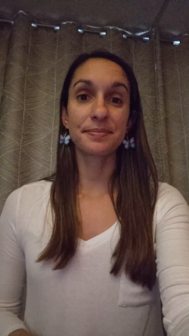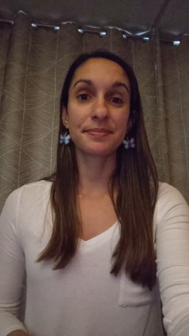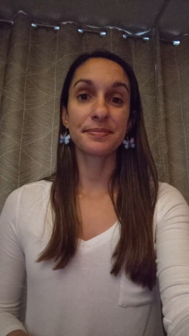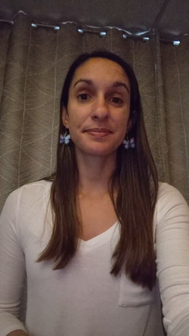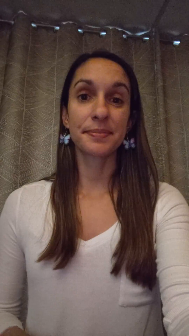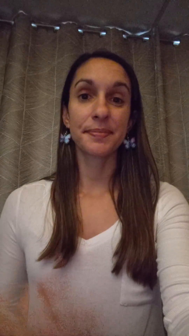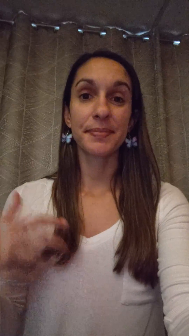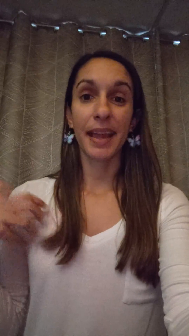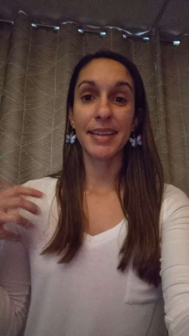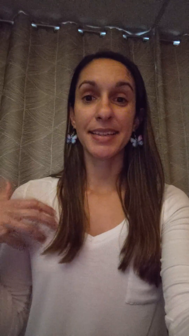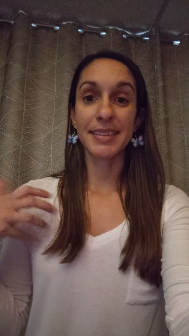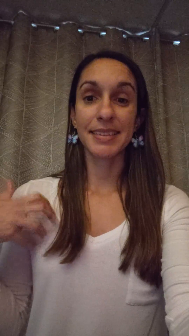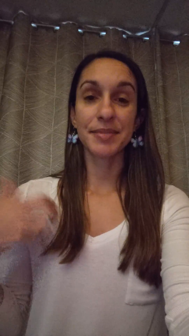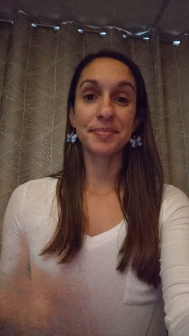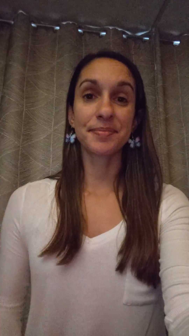monkey